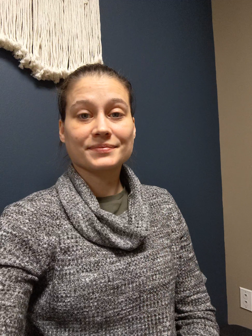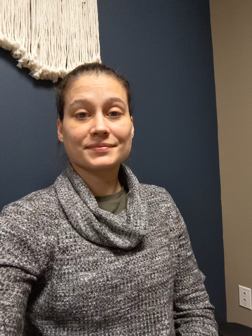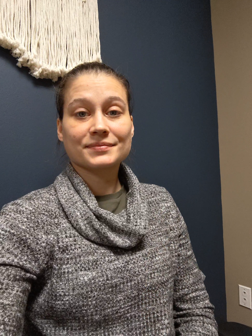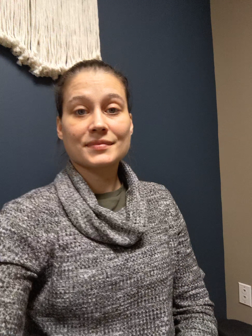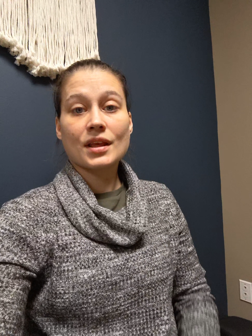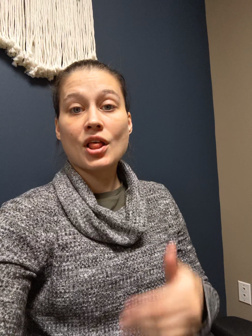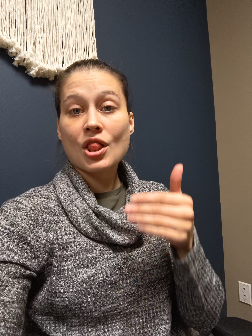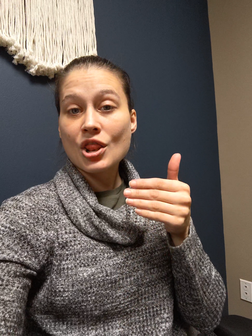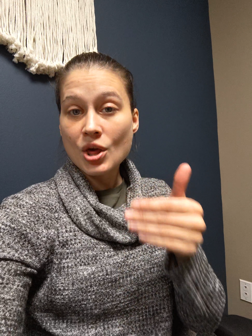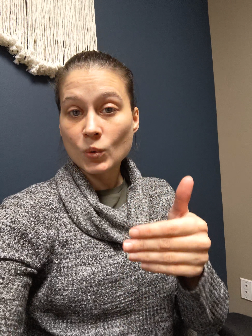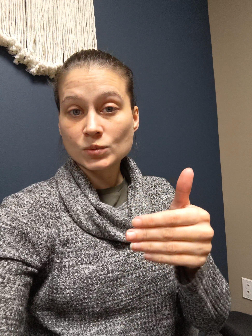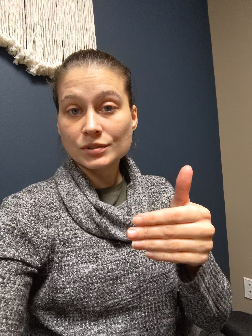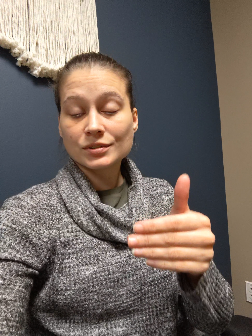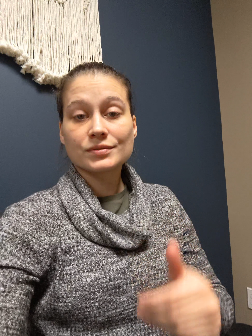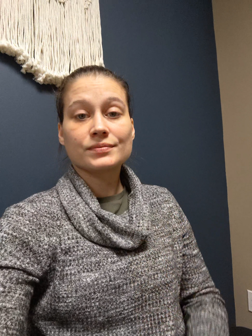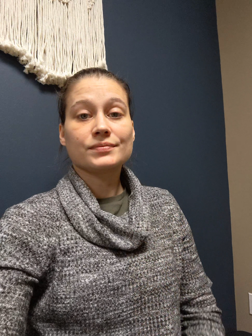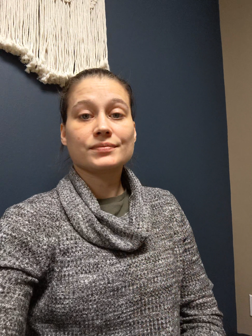close